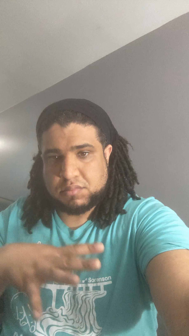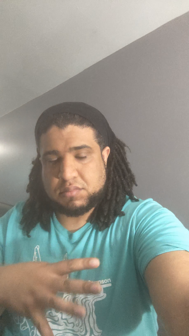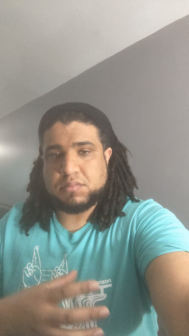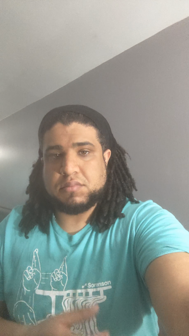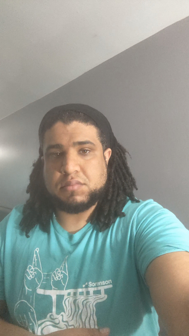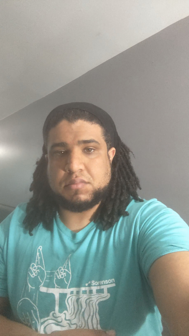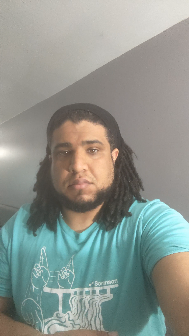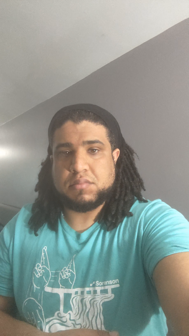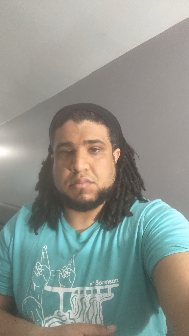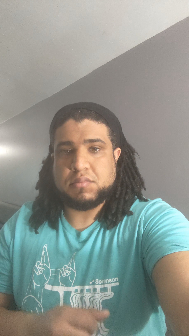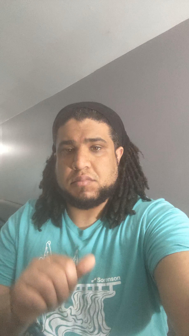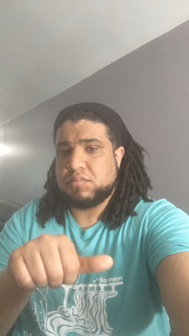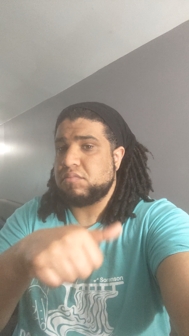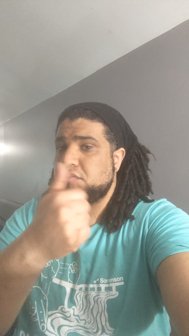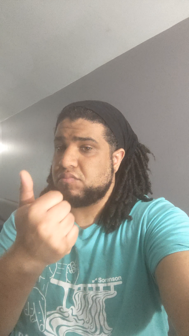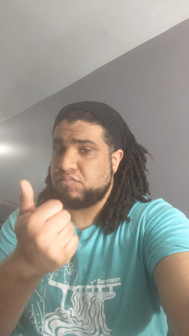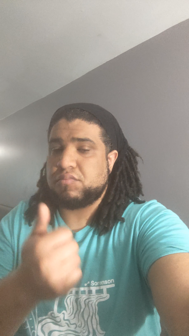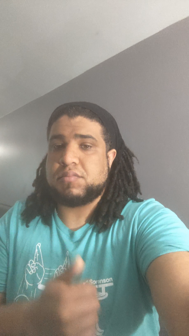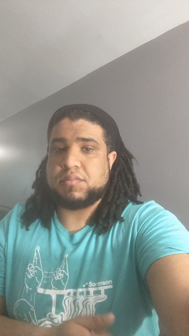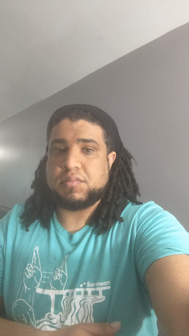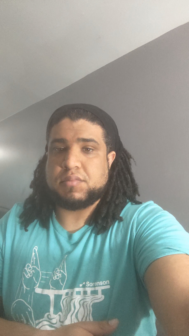other